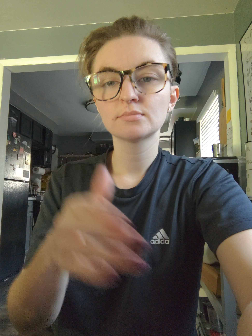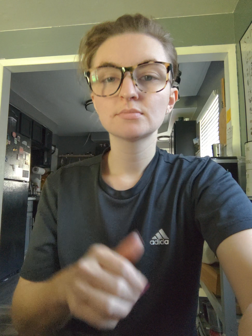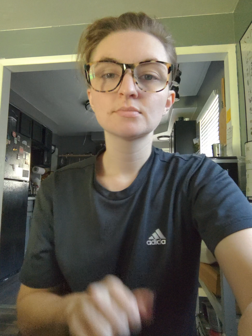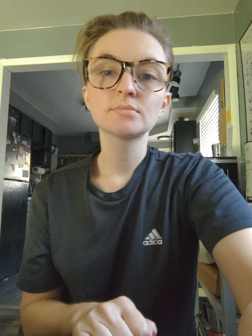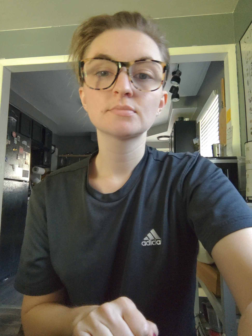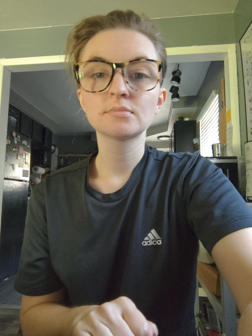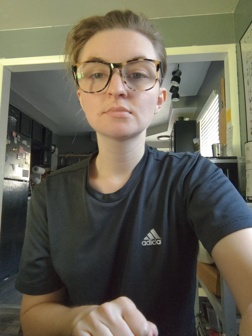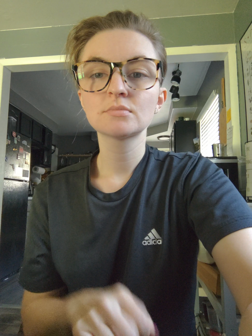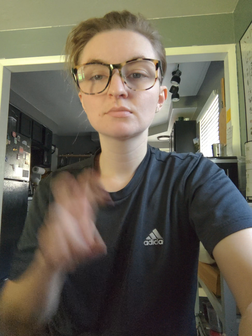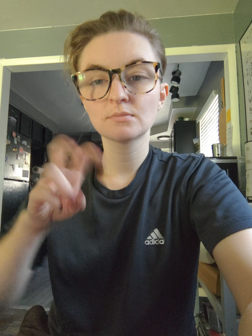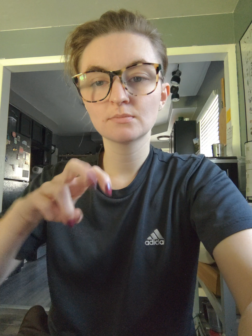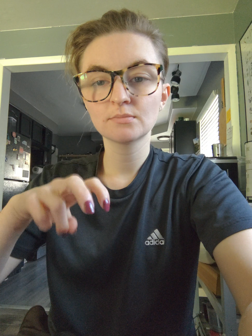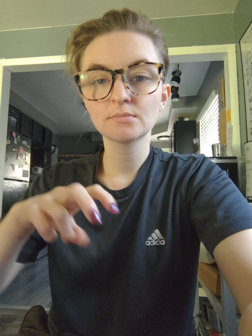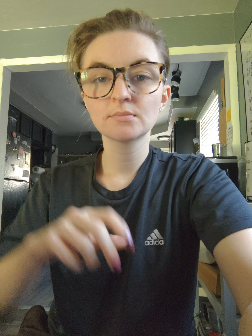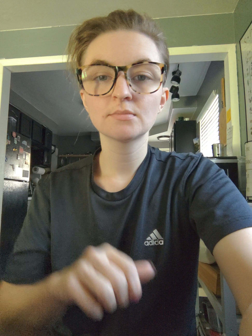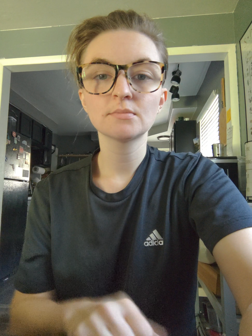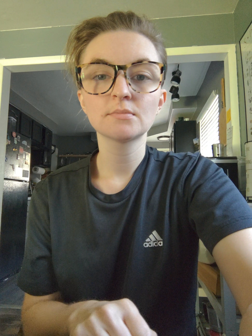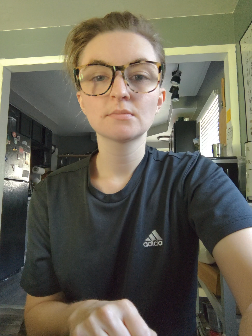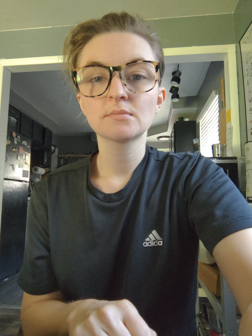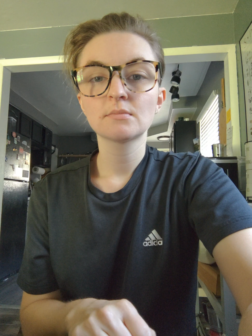potato